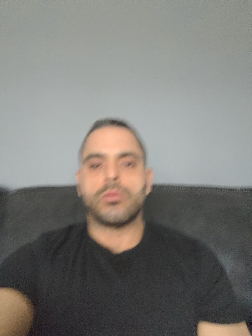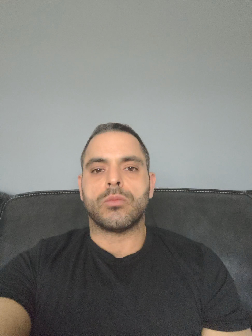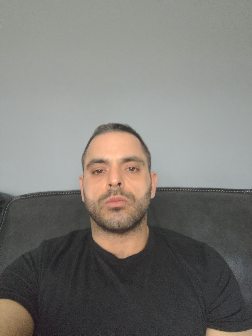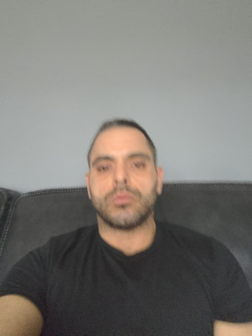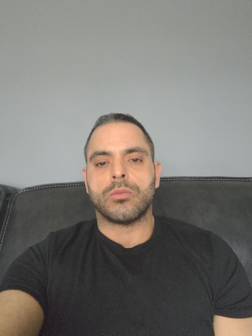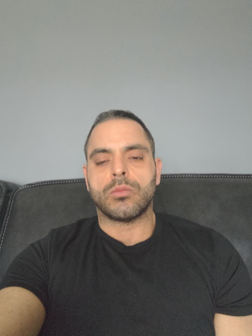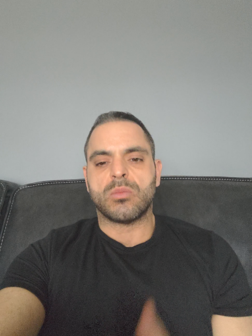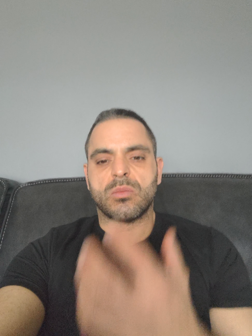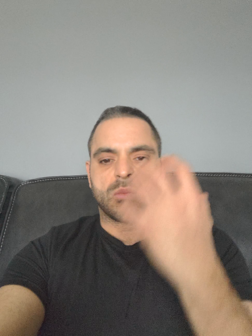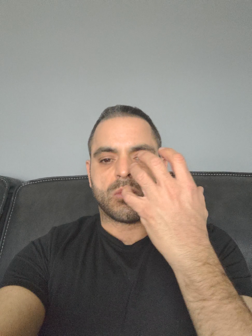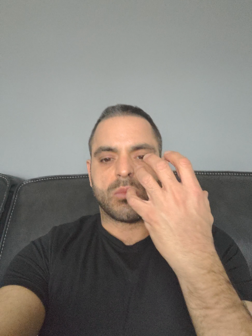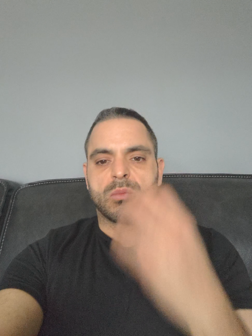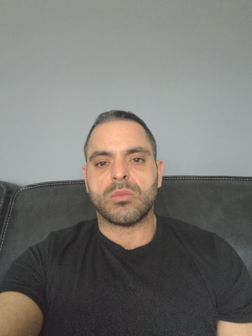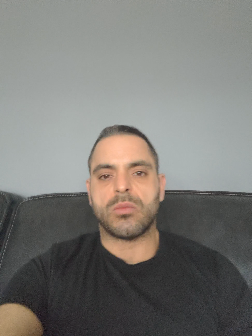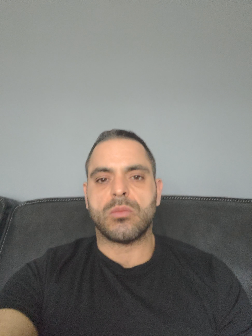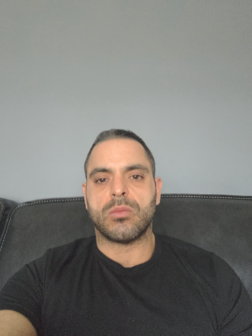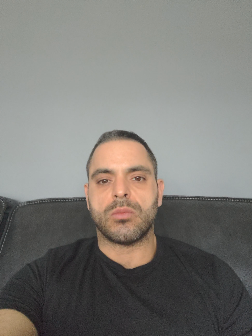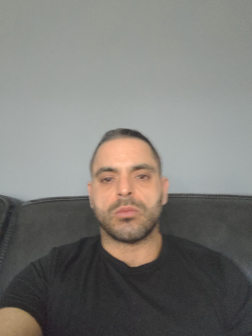mad